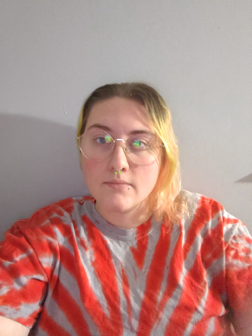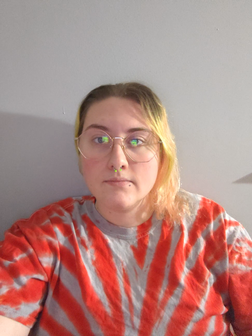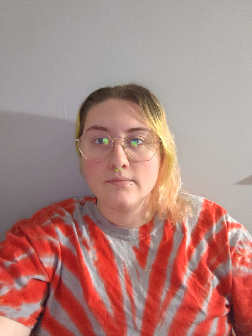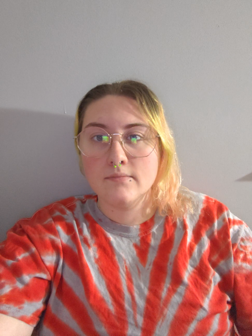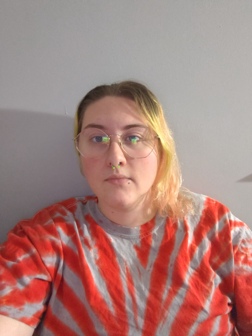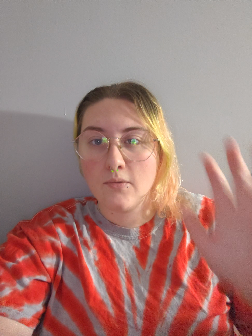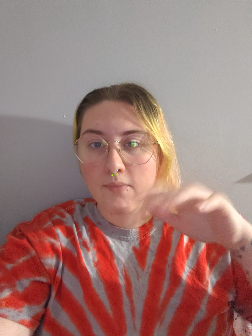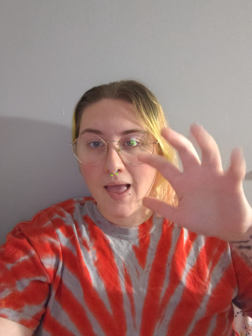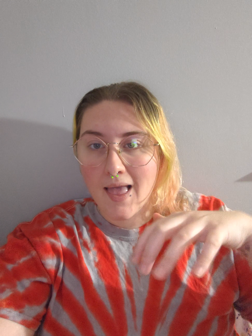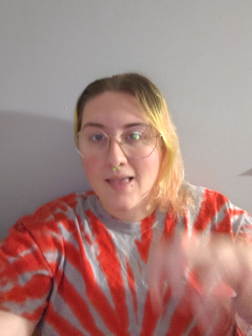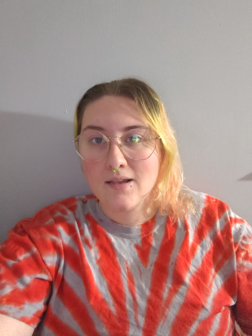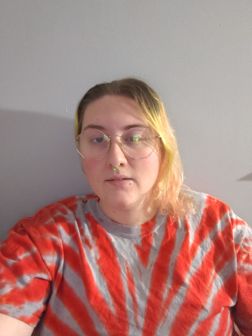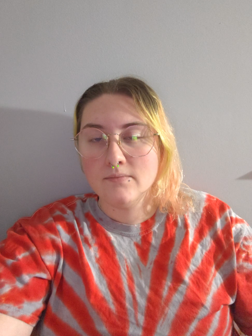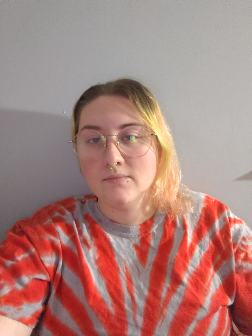rain